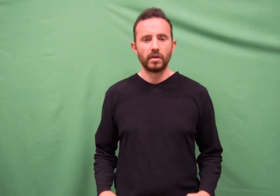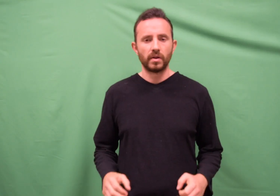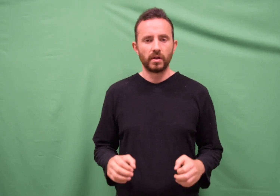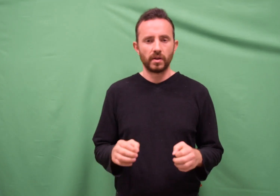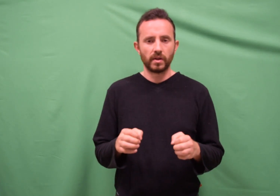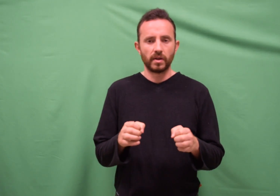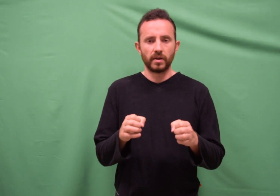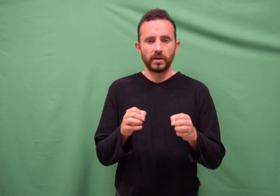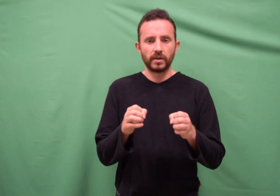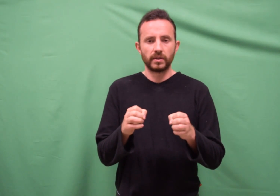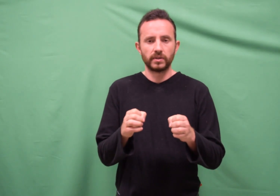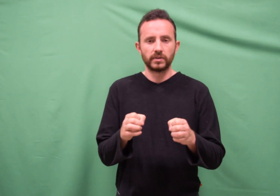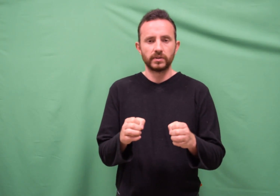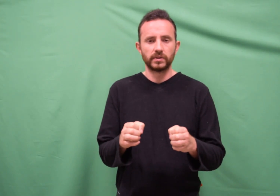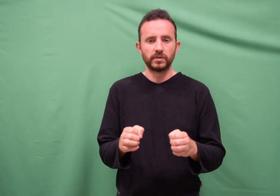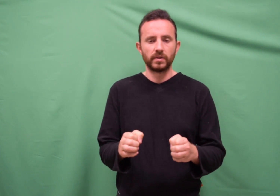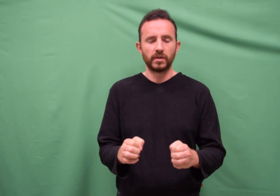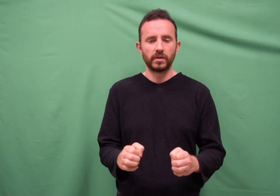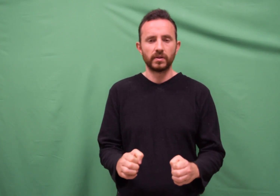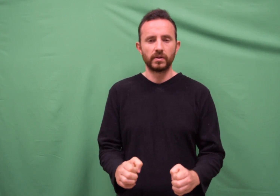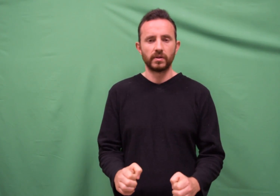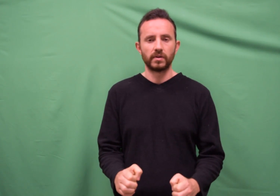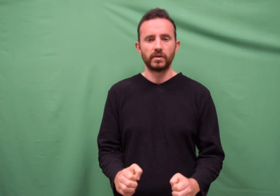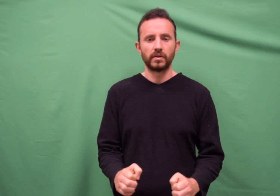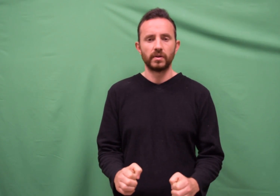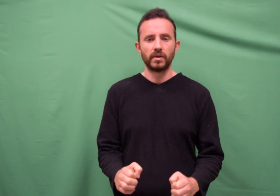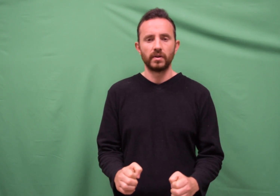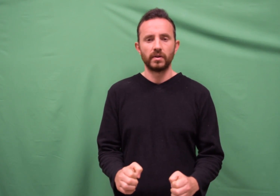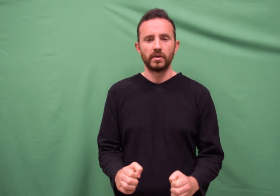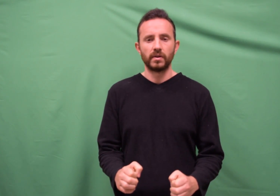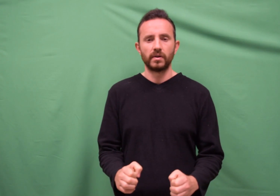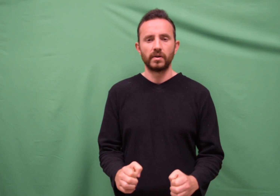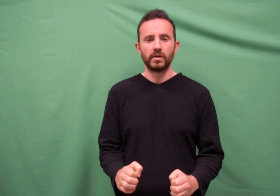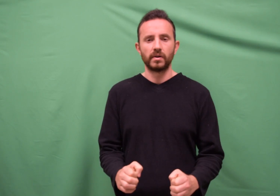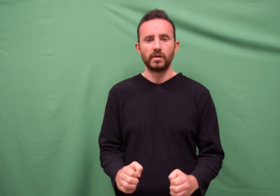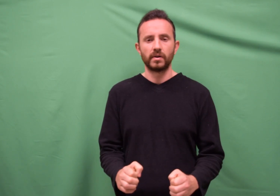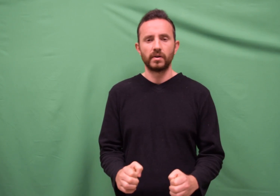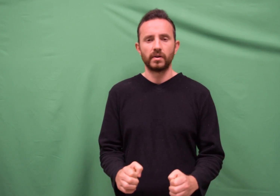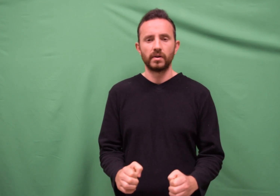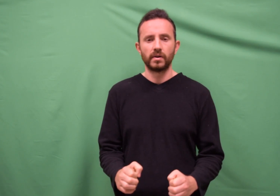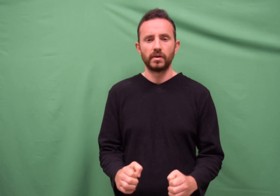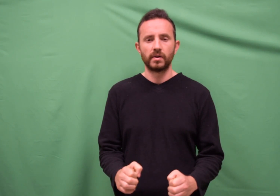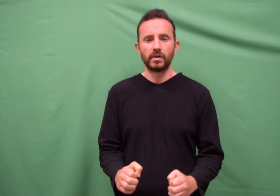estar